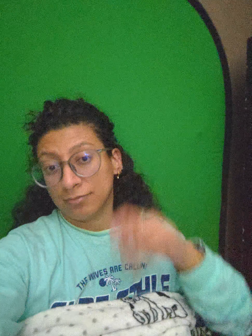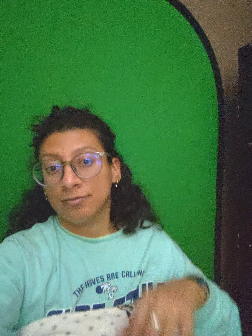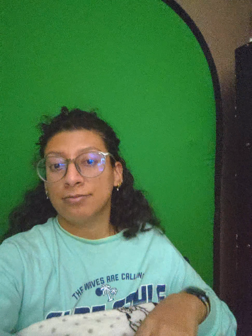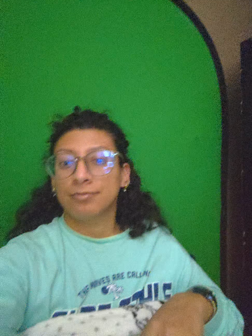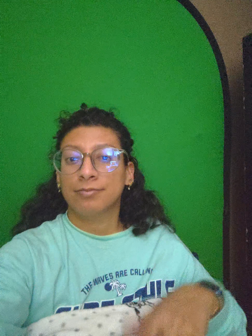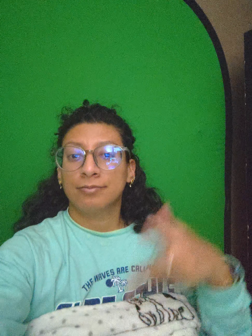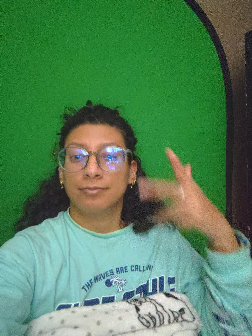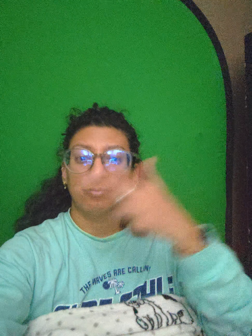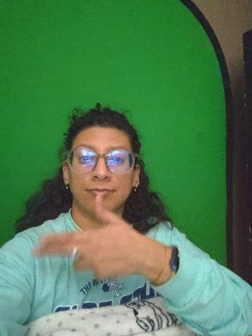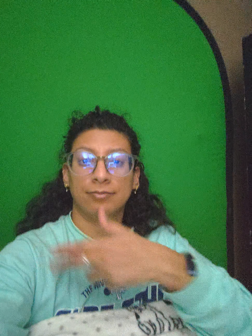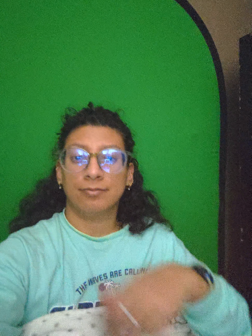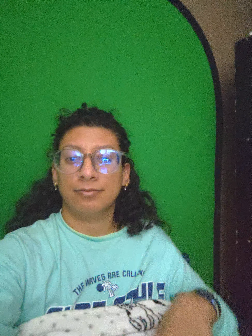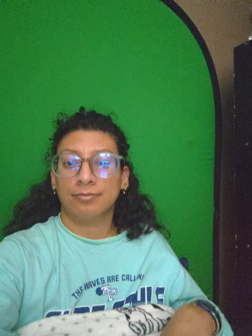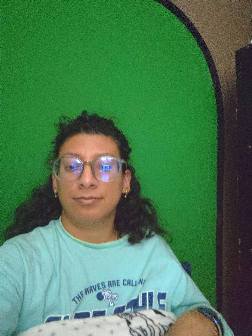cut